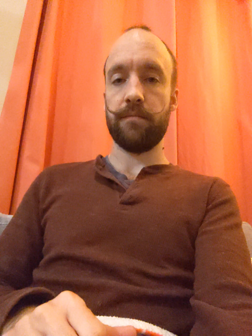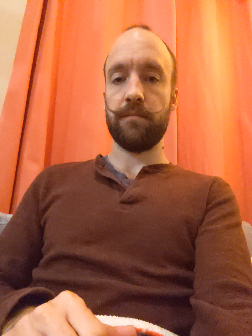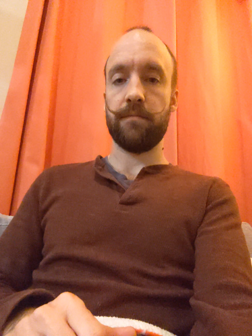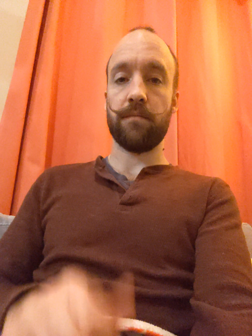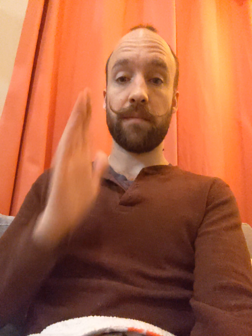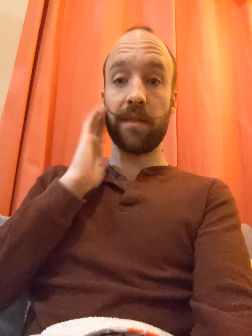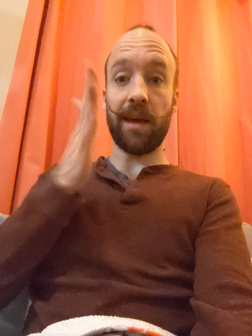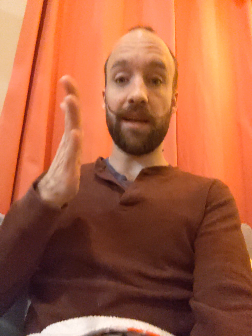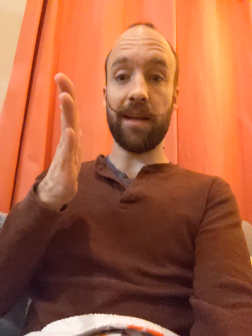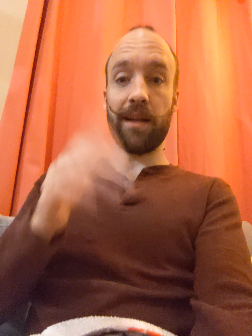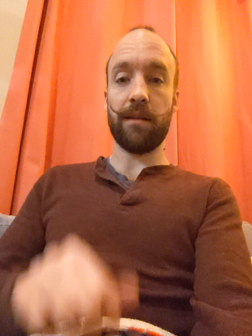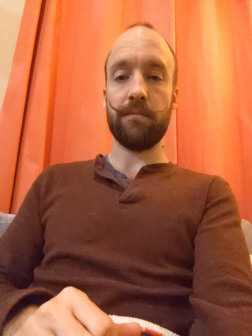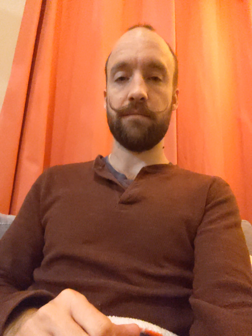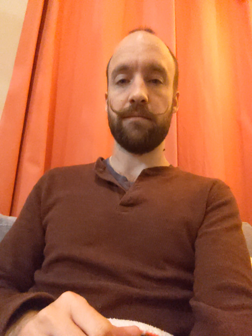will